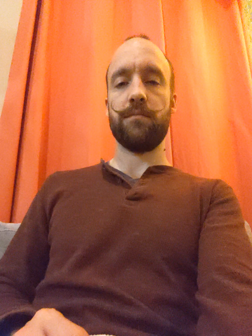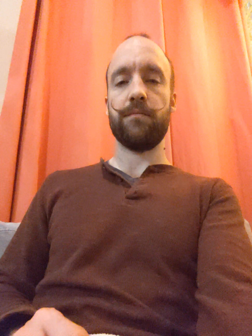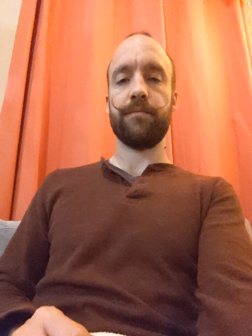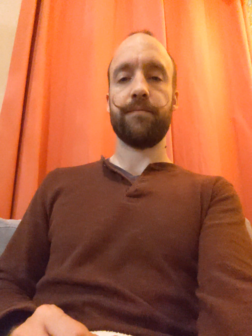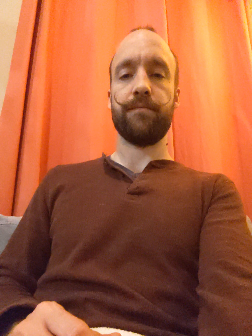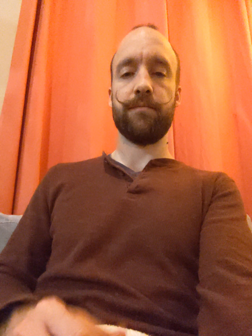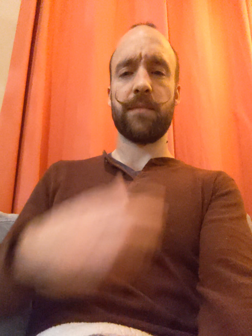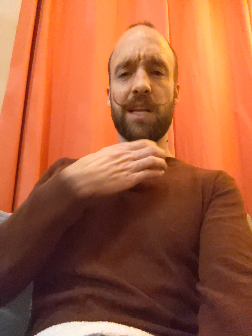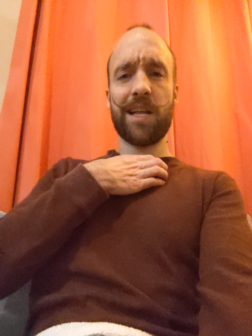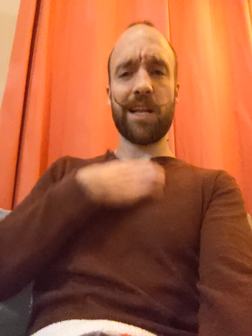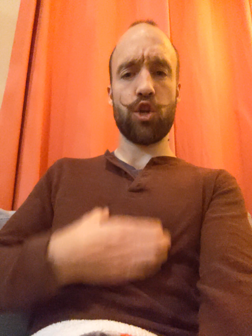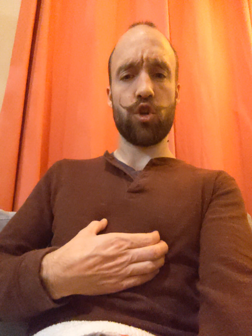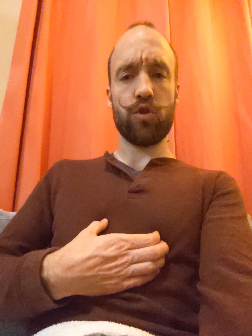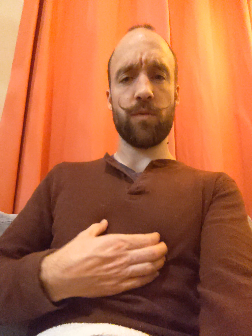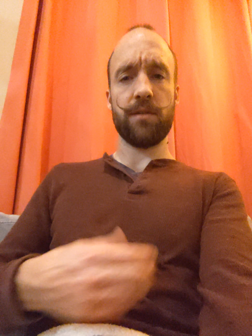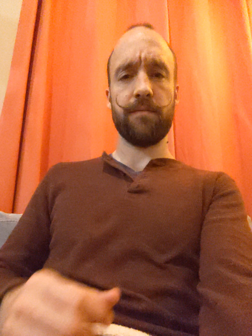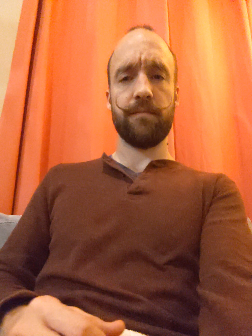hungry